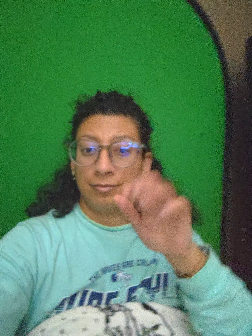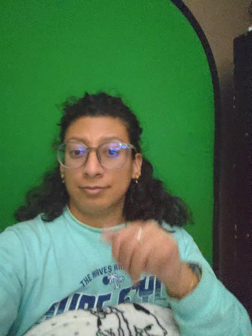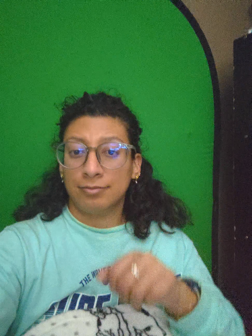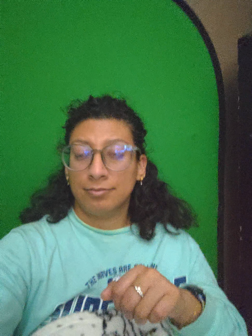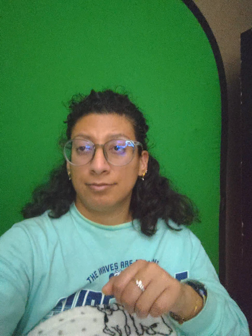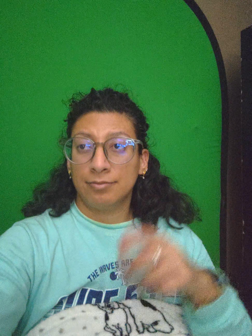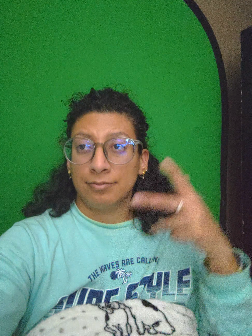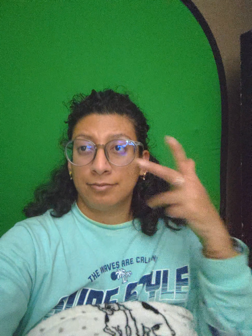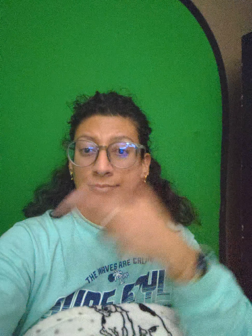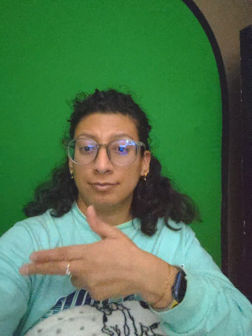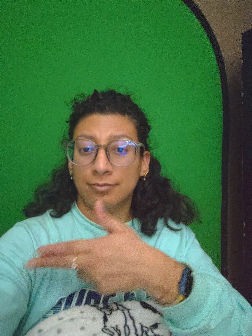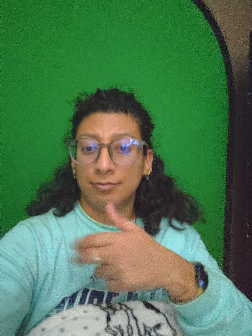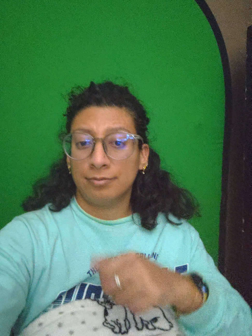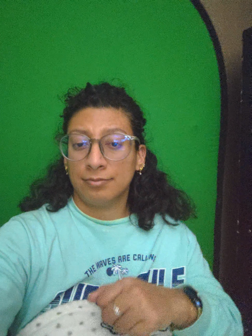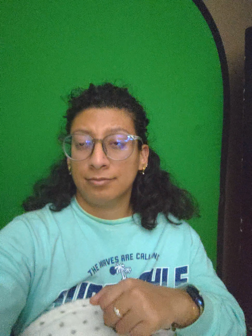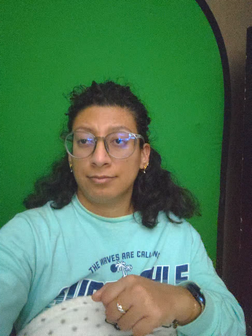cut